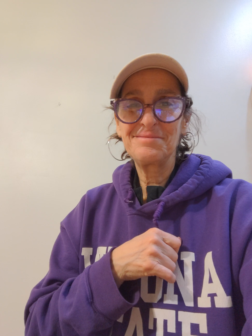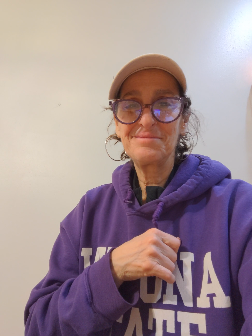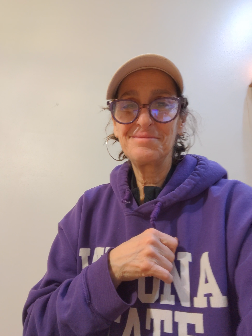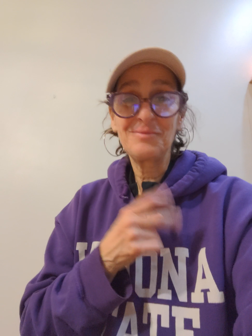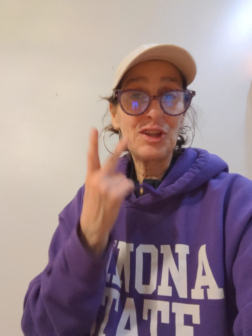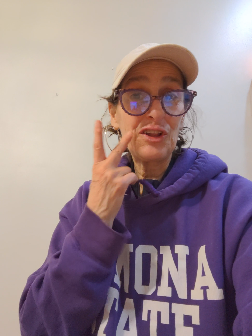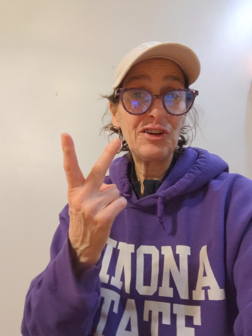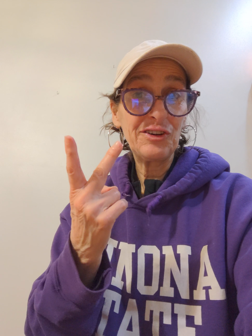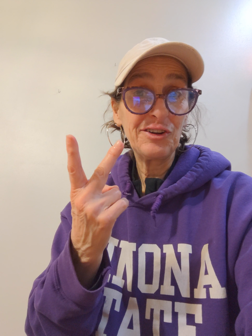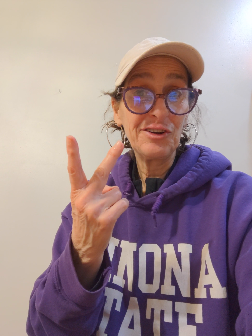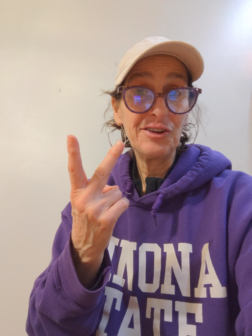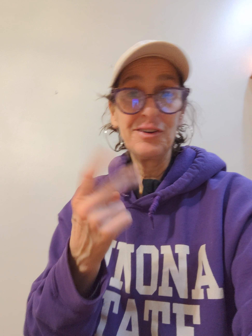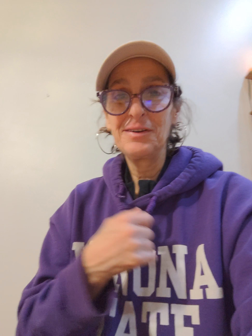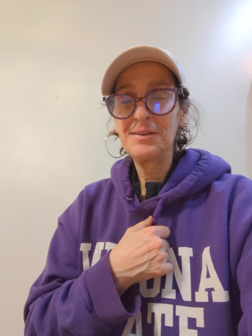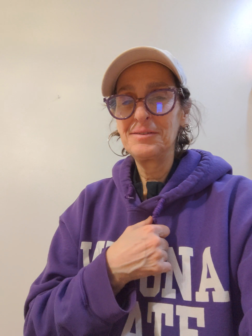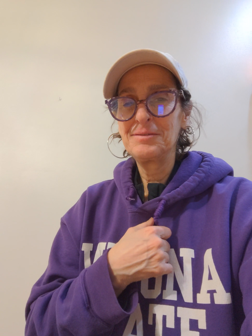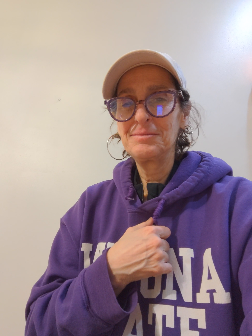look